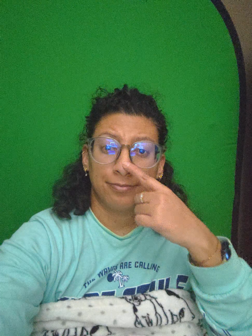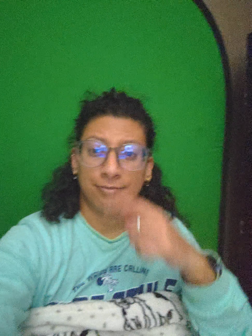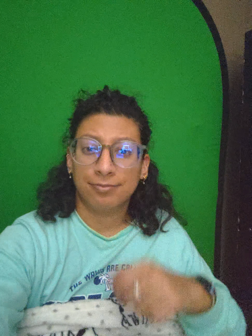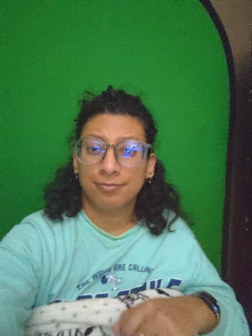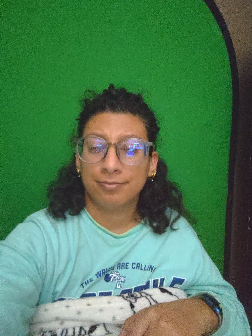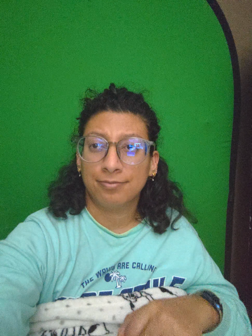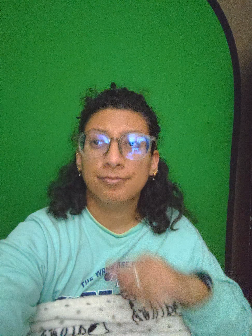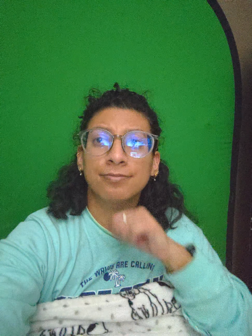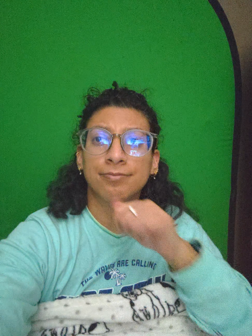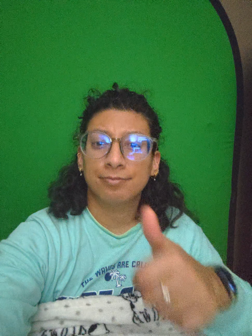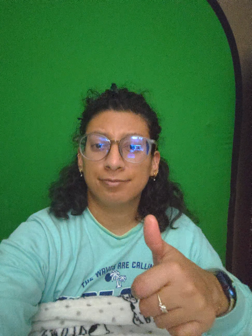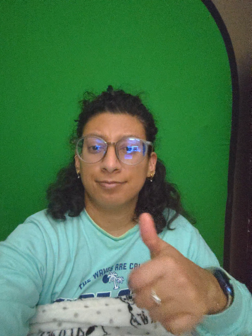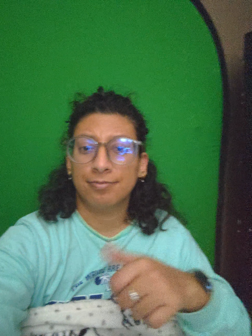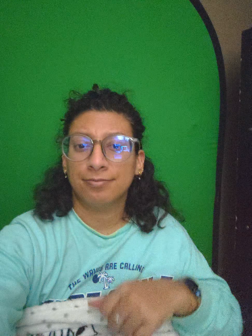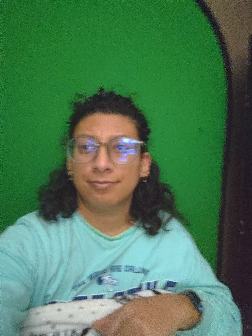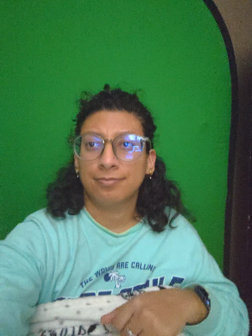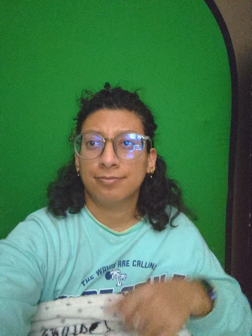not